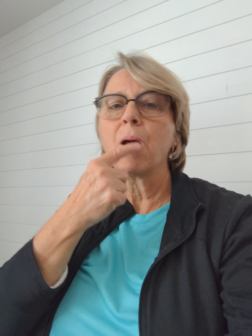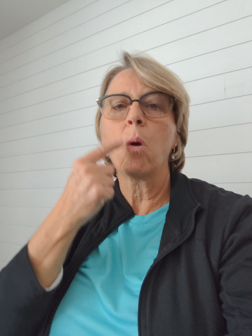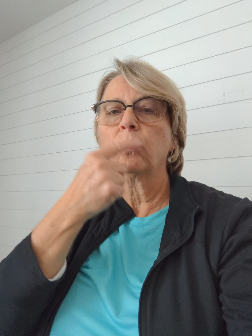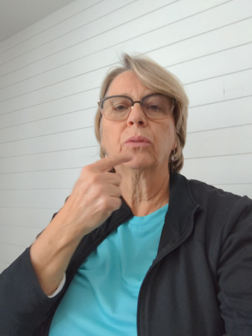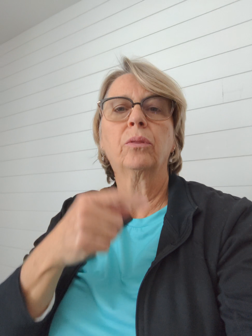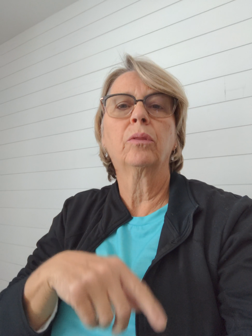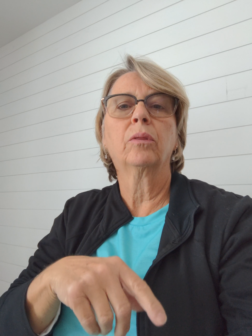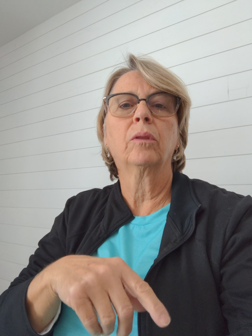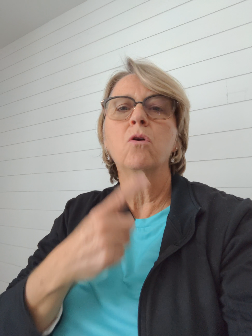mouth